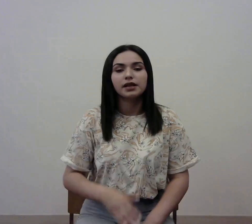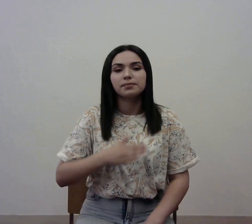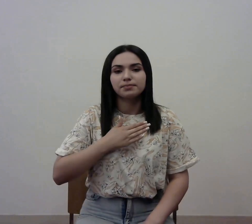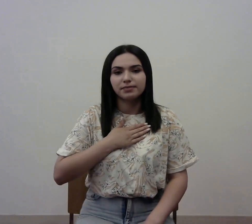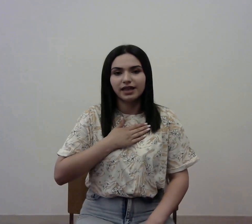mən